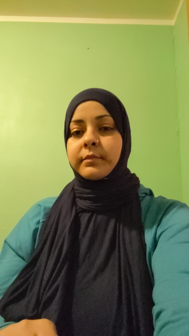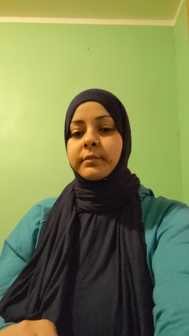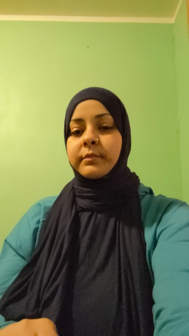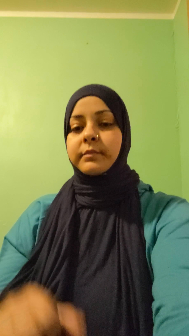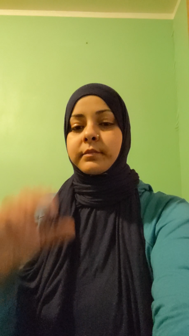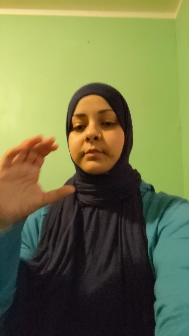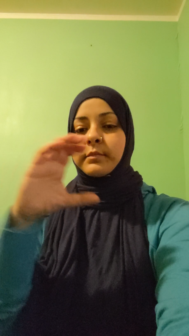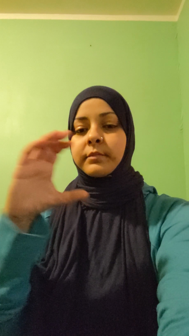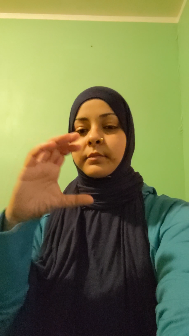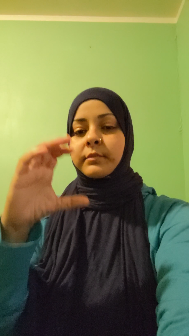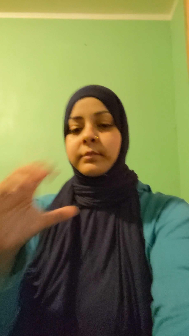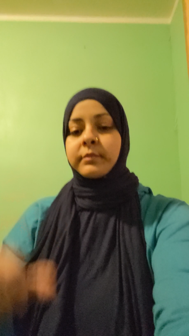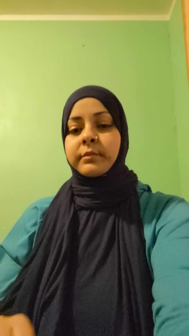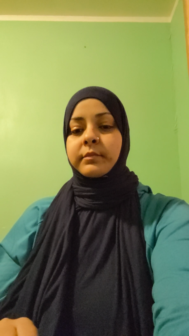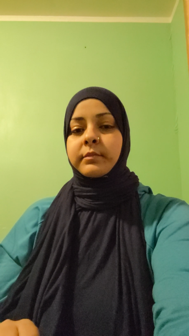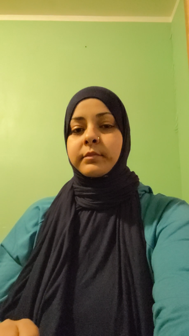ball